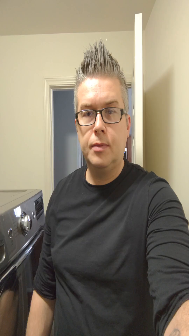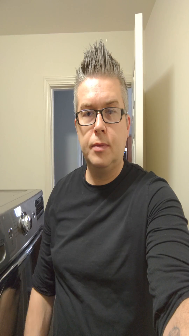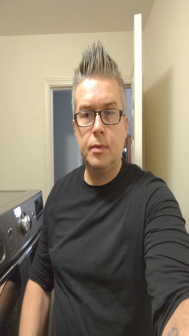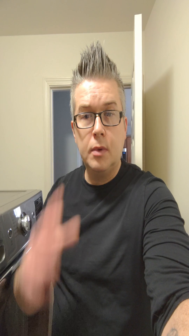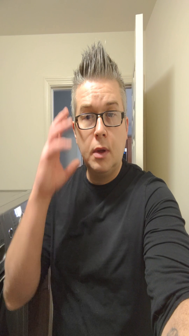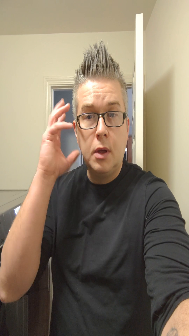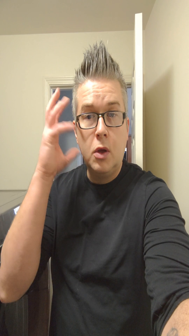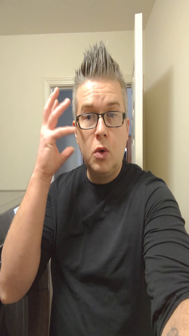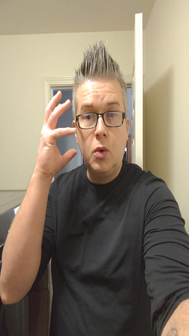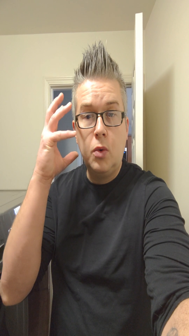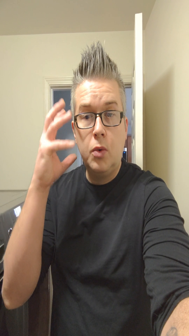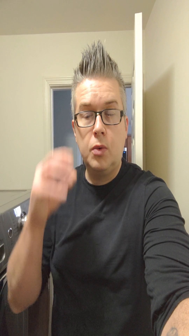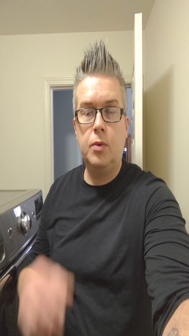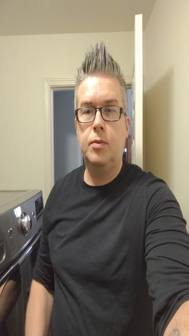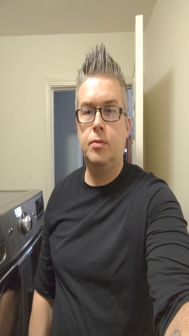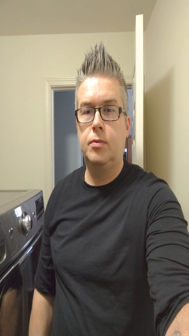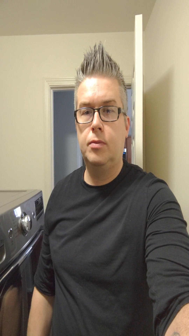radio